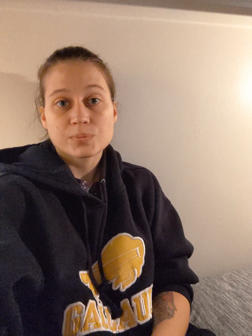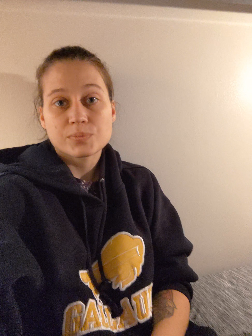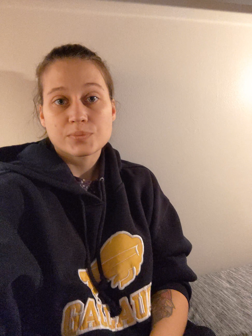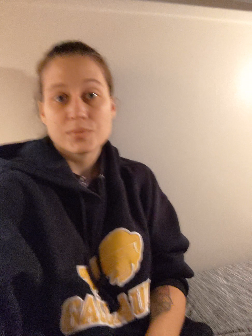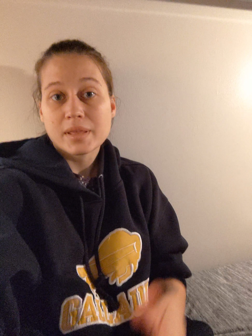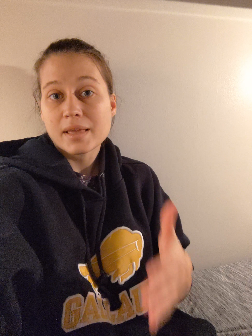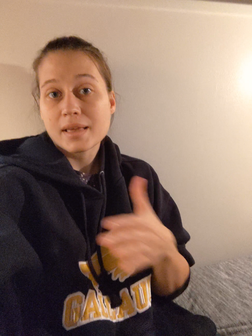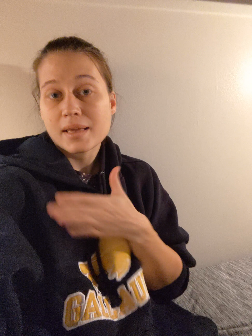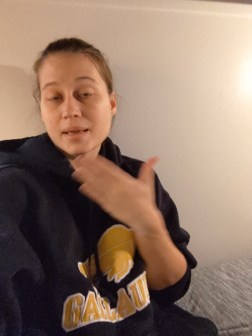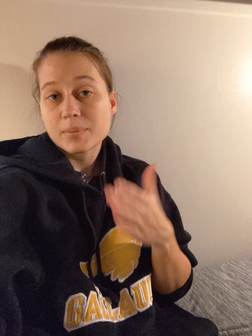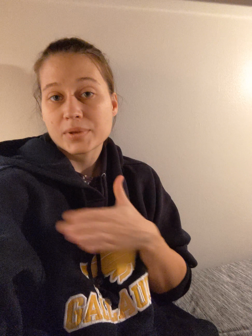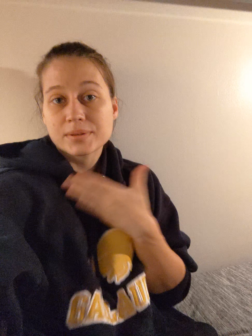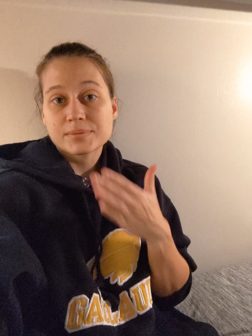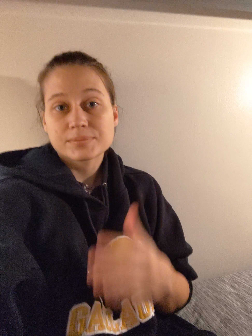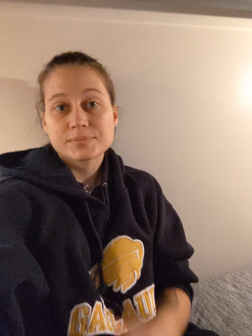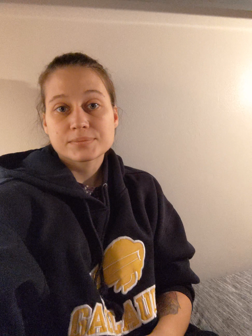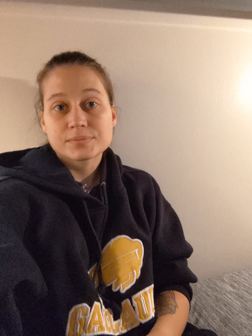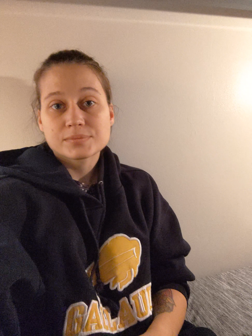happy